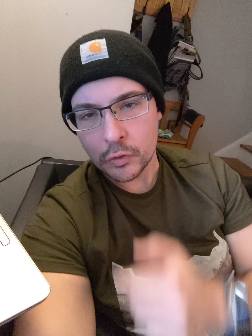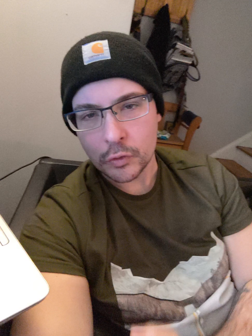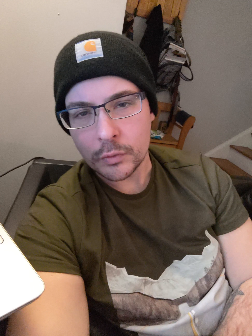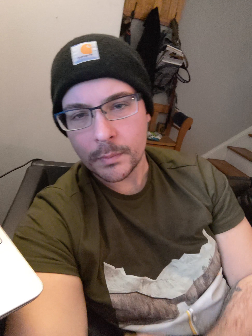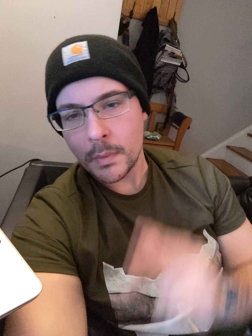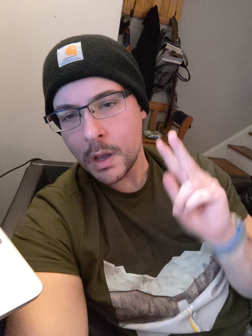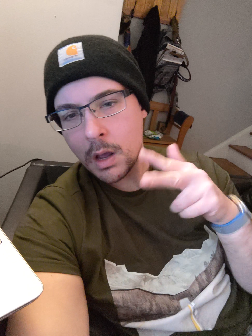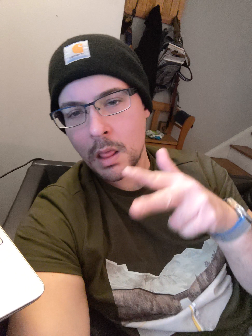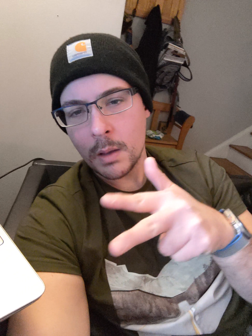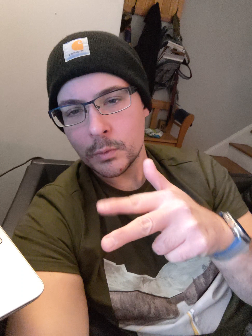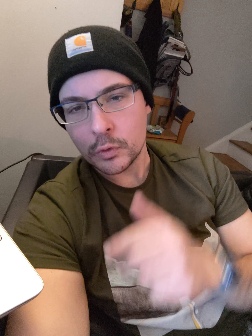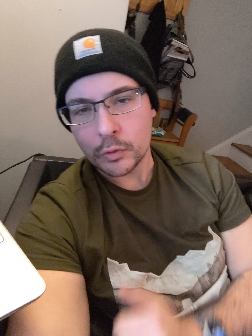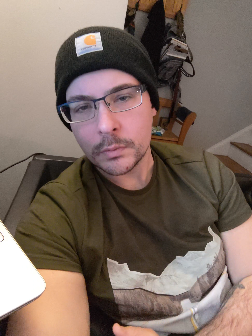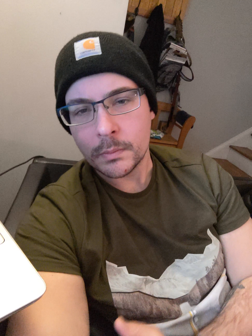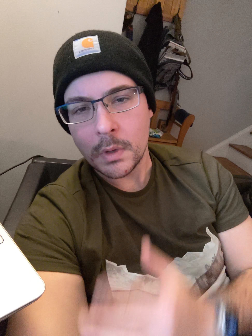helicopter